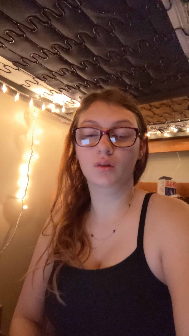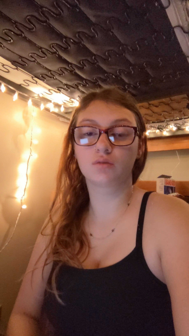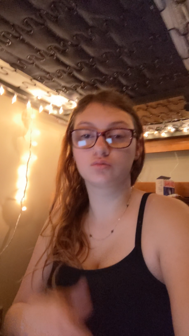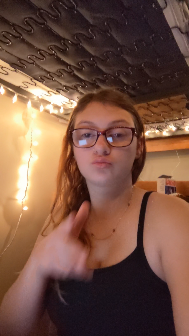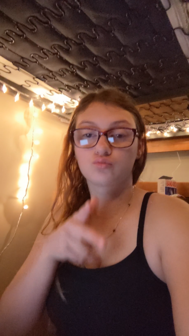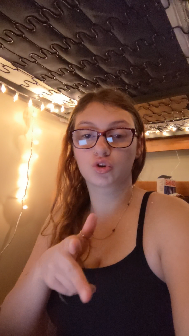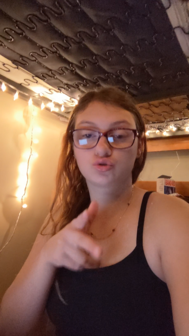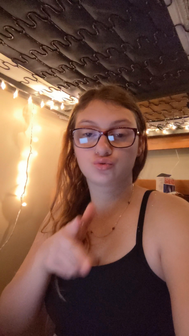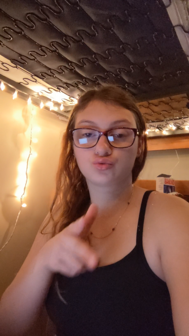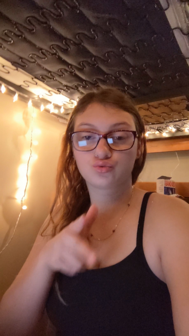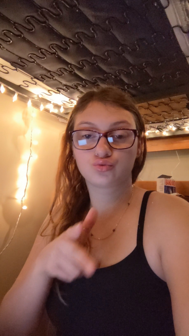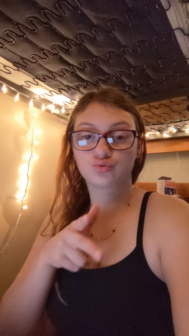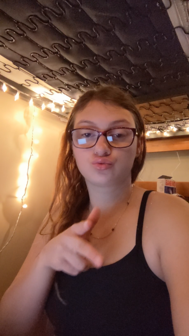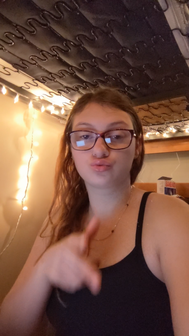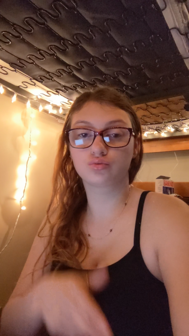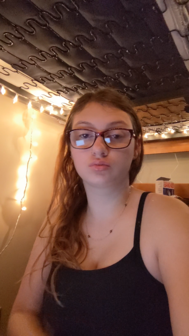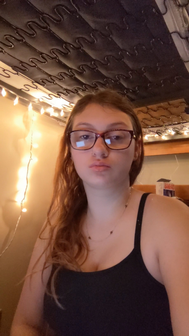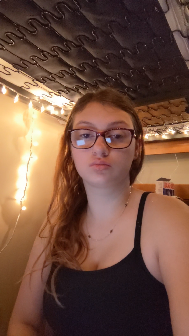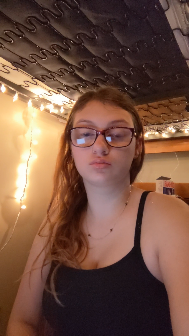garage